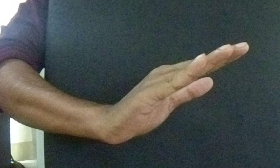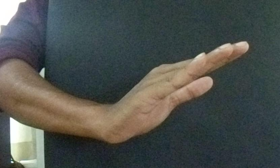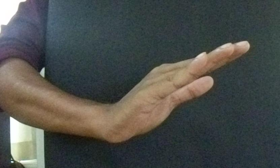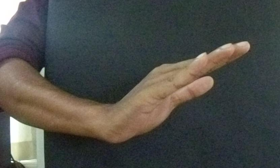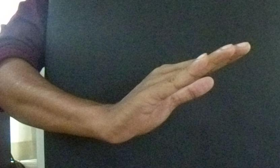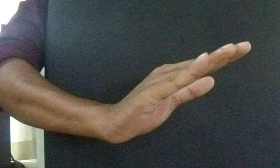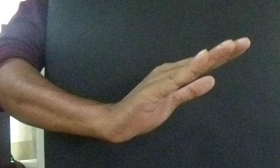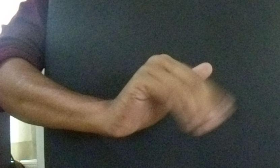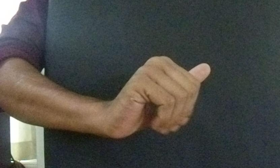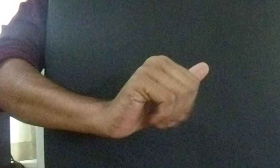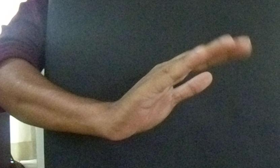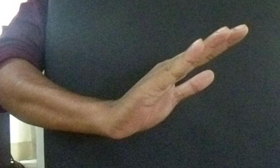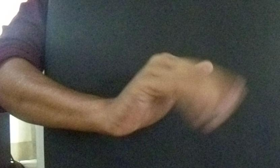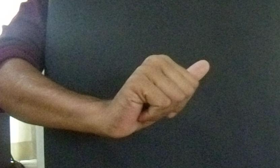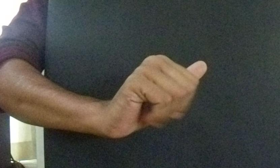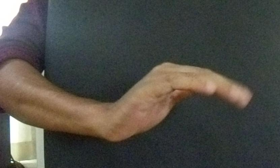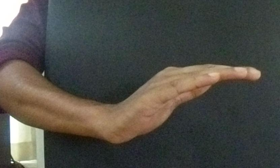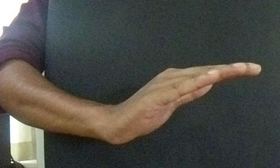call